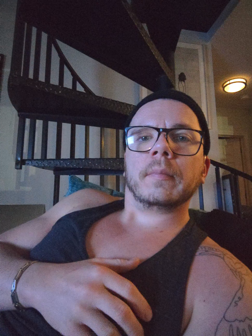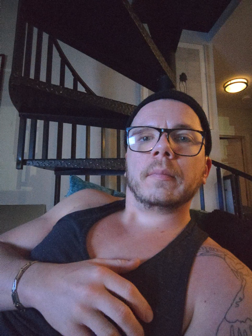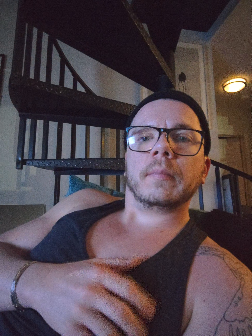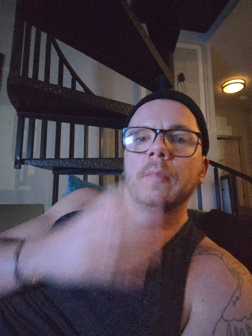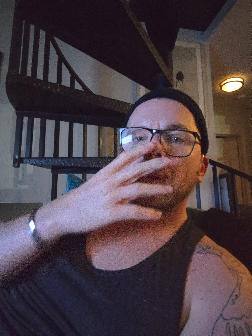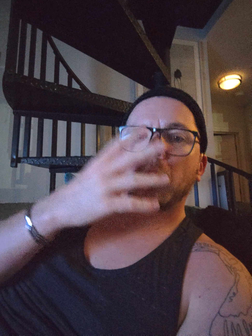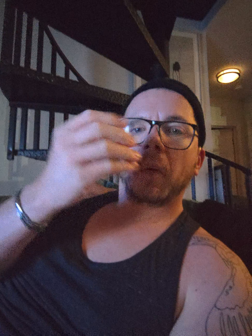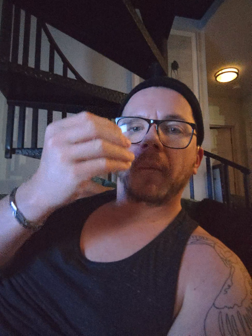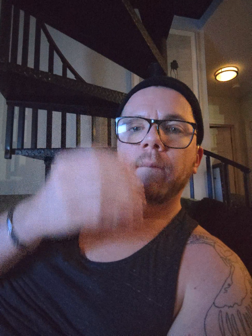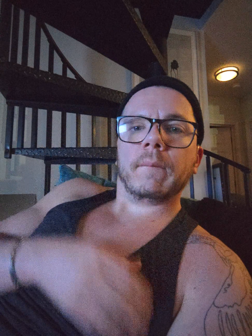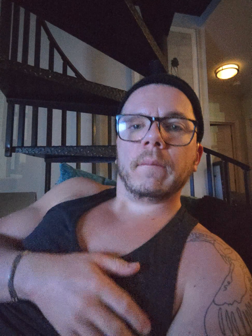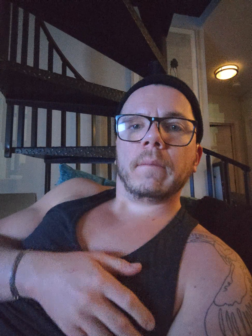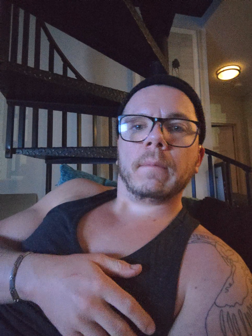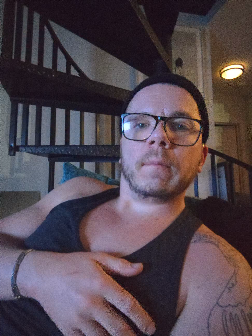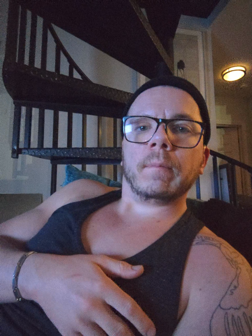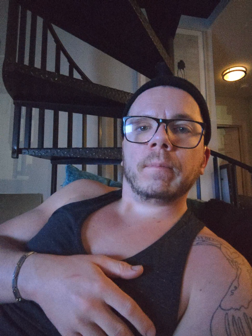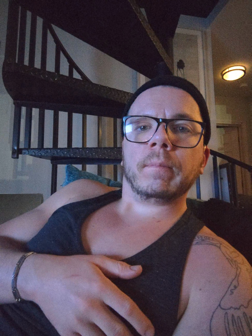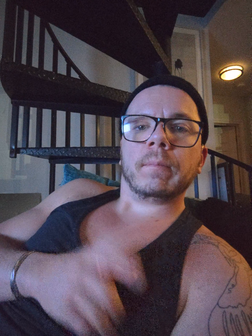wolf